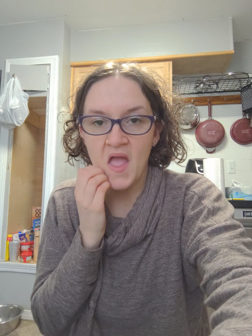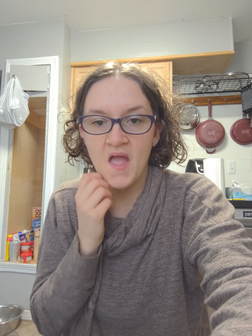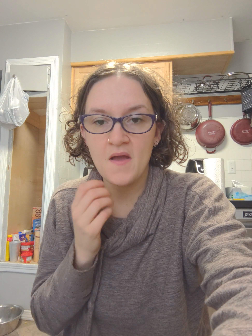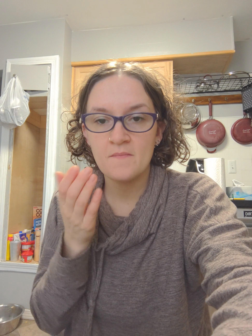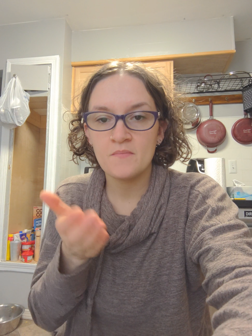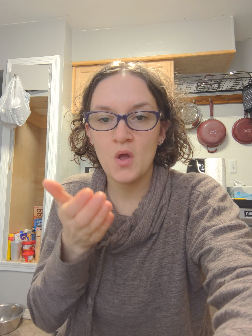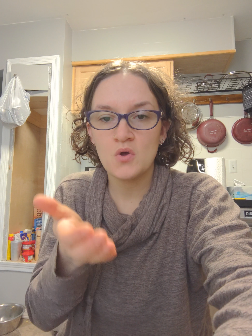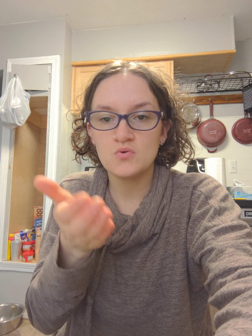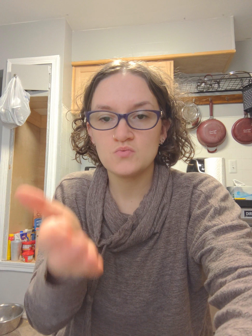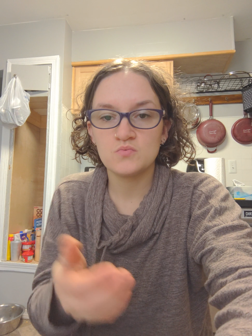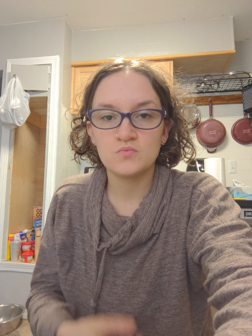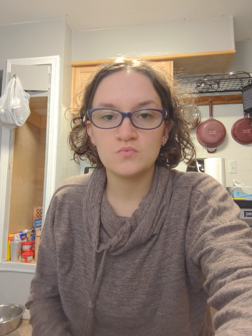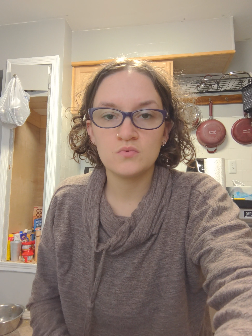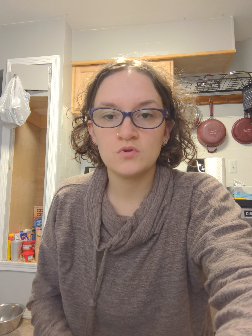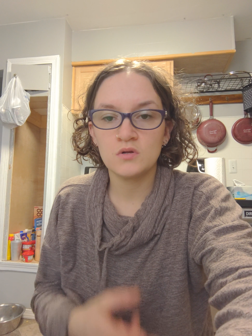boat